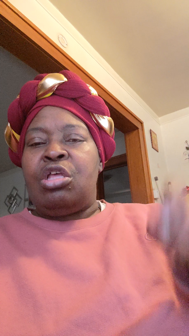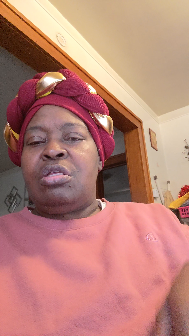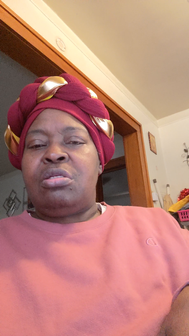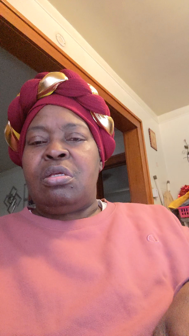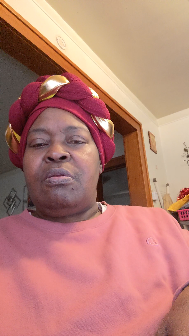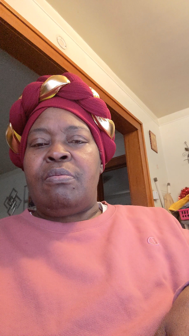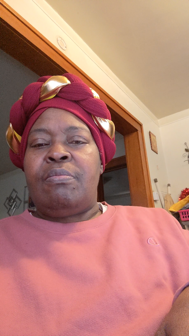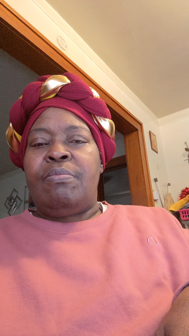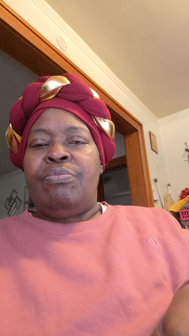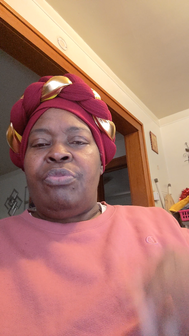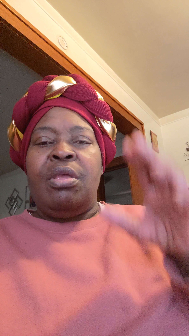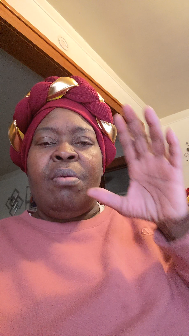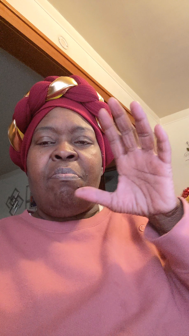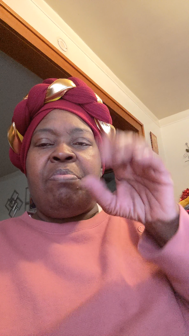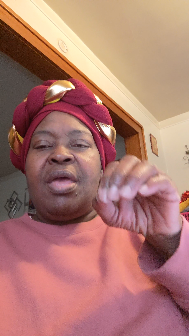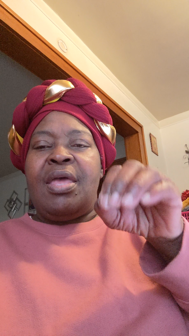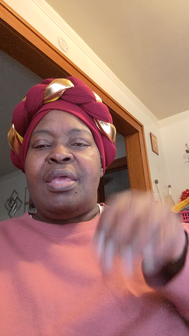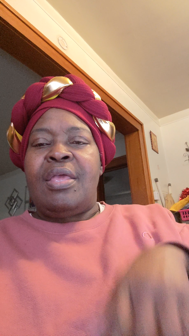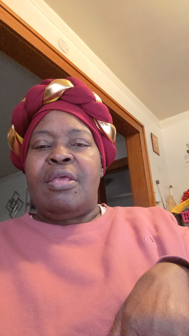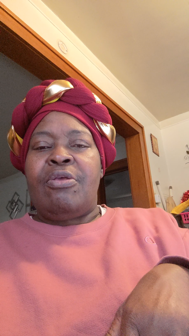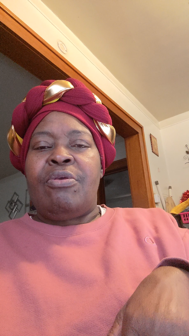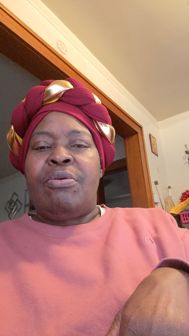bite